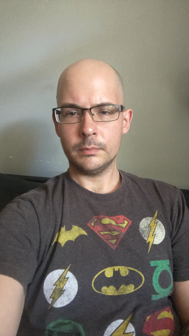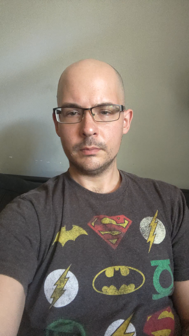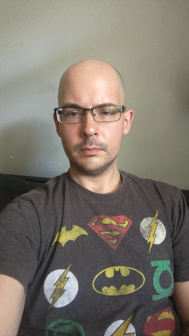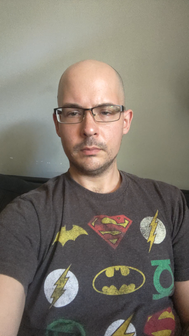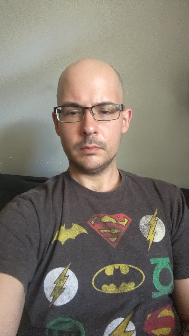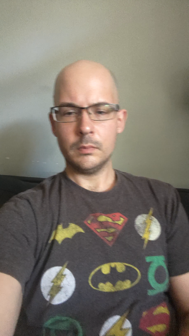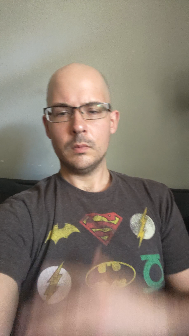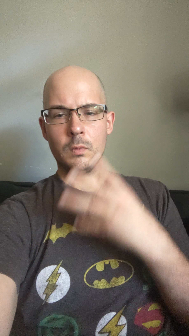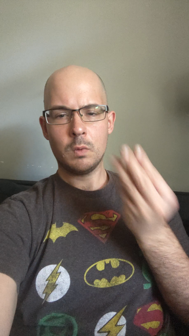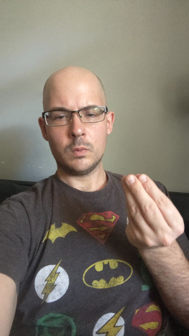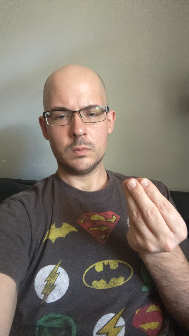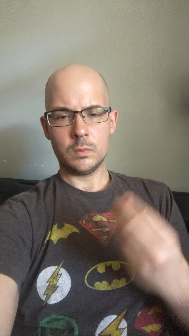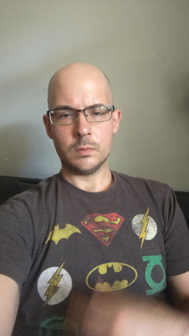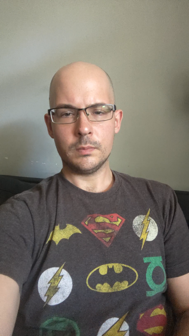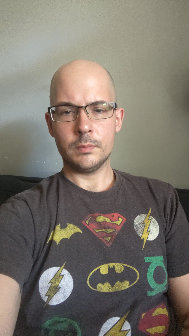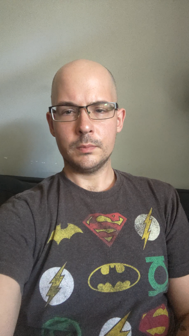going to